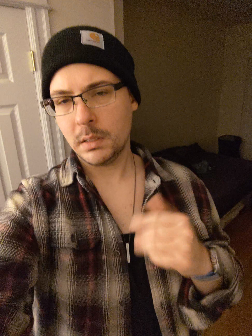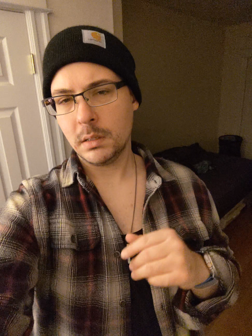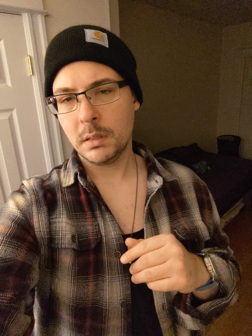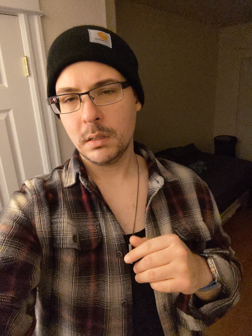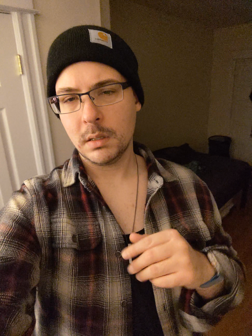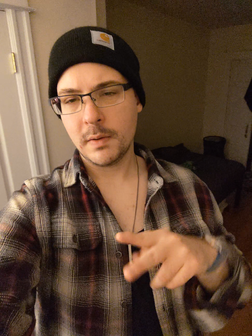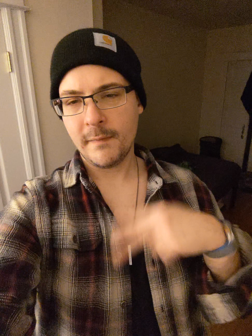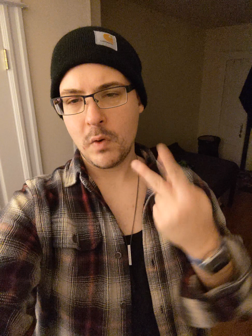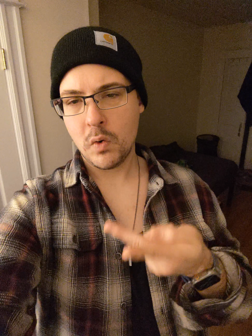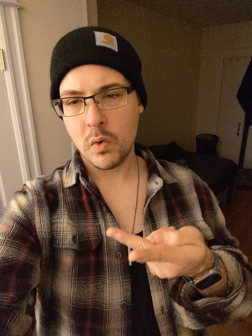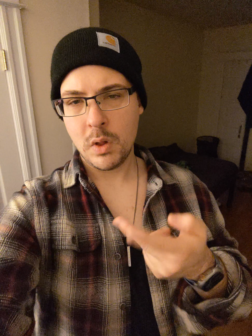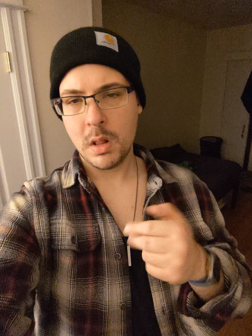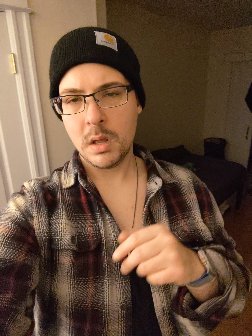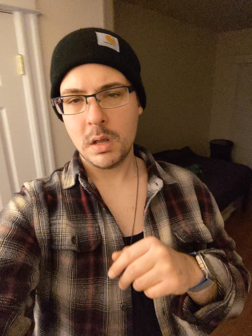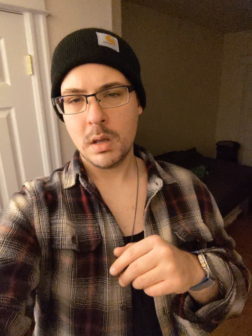fall